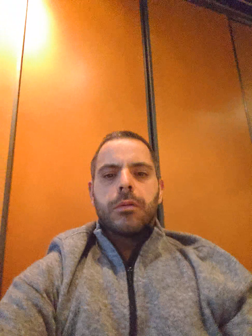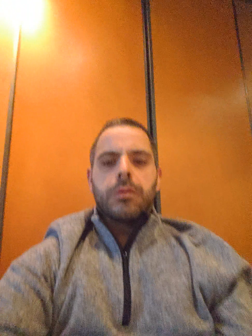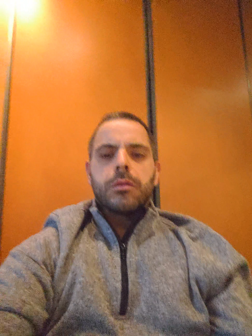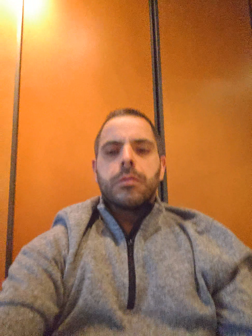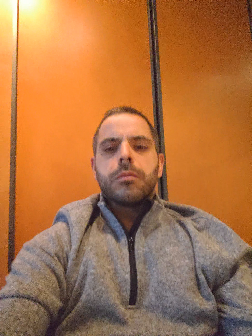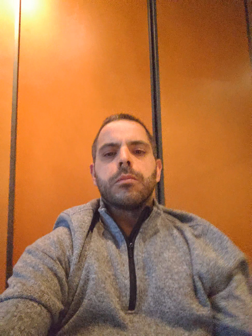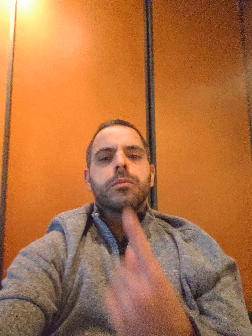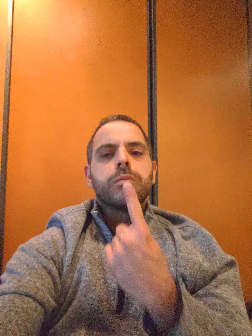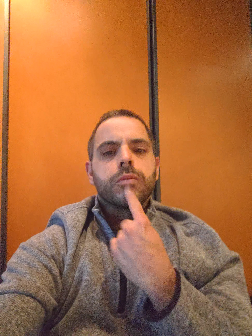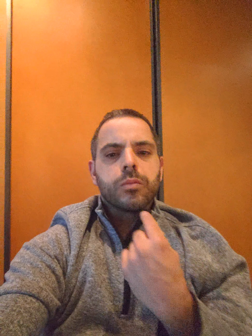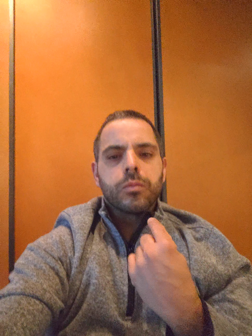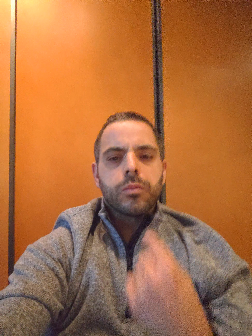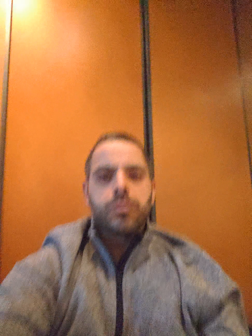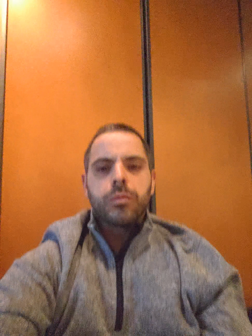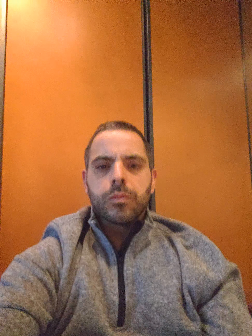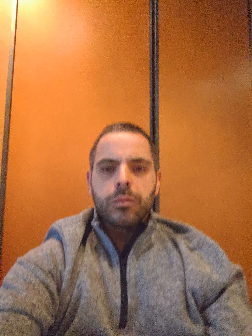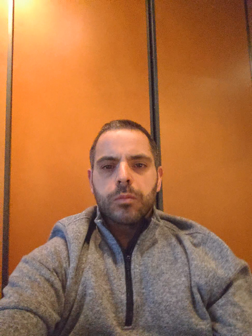red